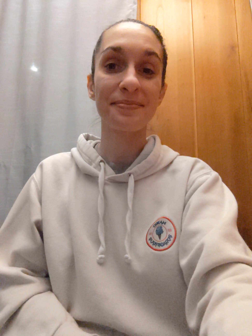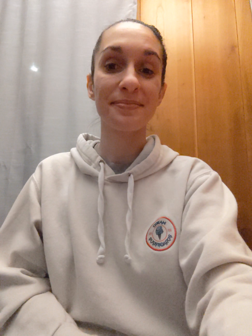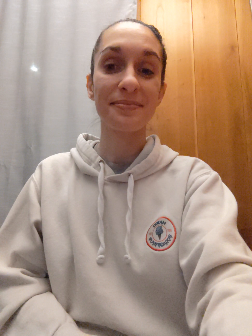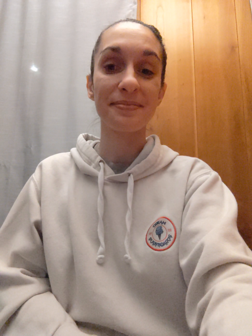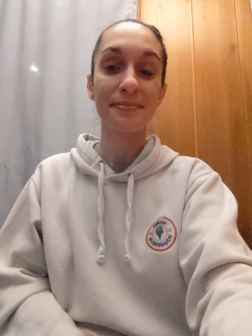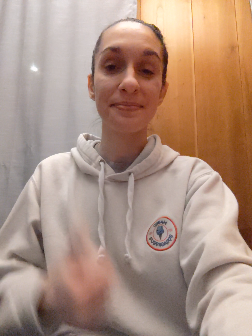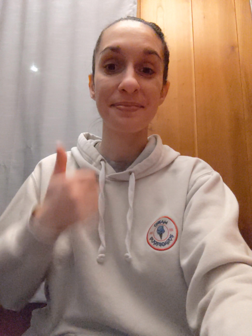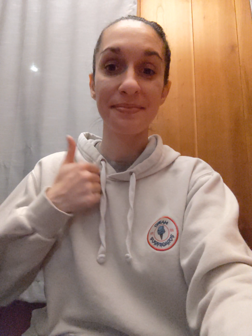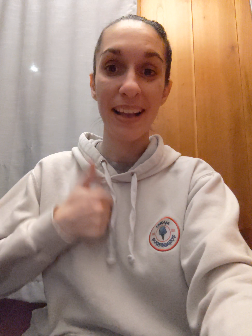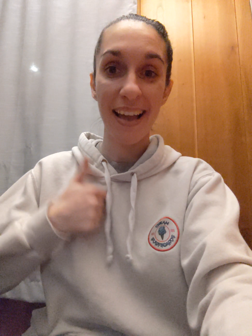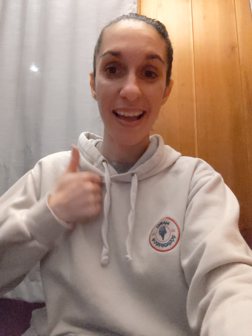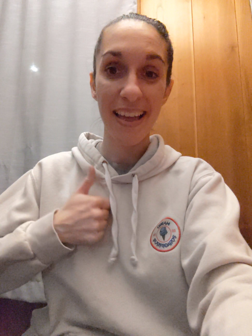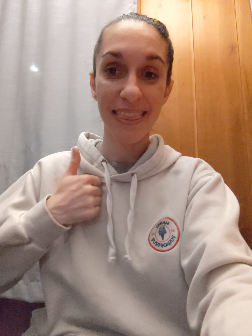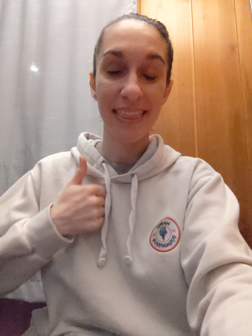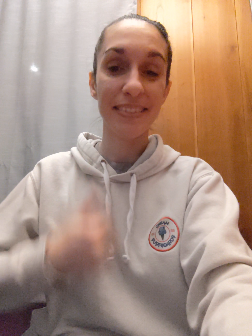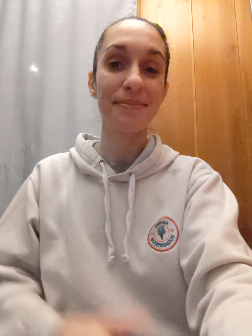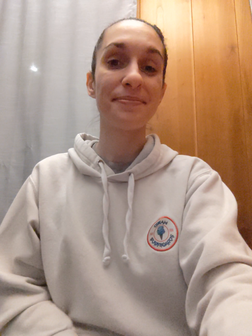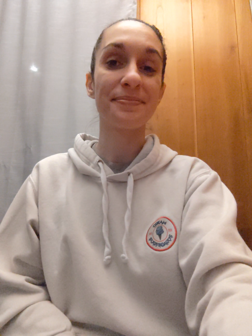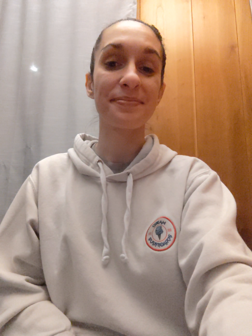bath